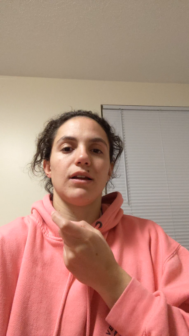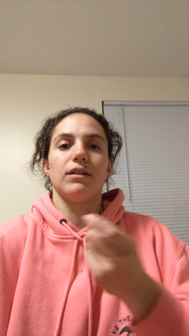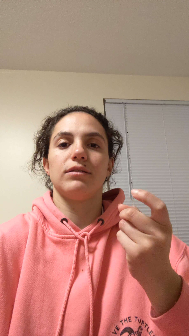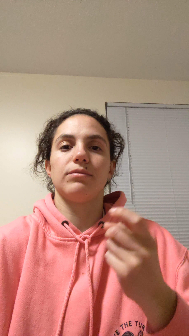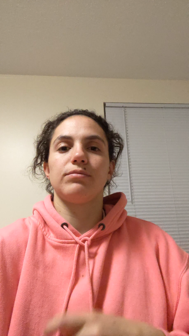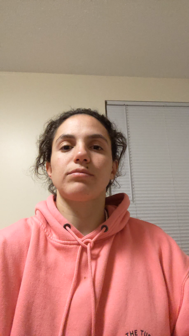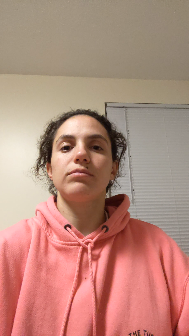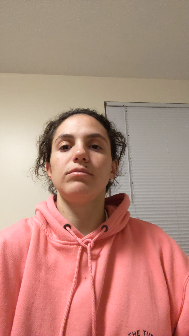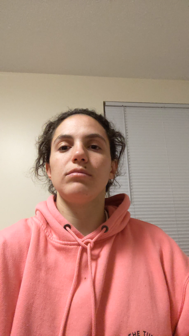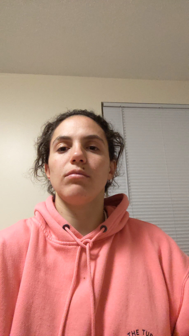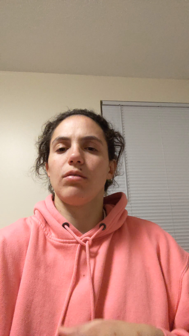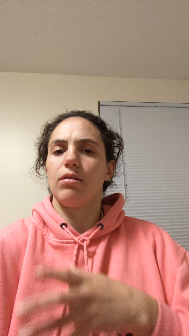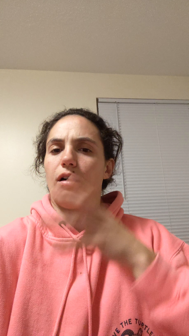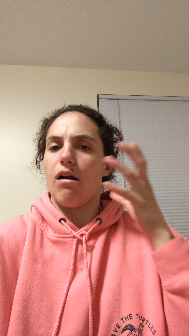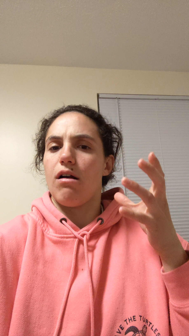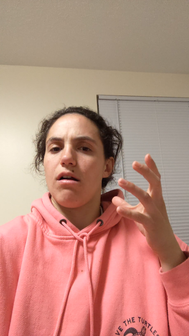a lot